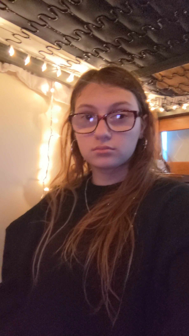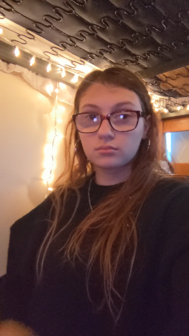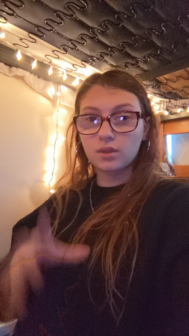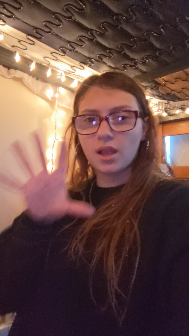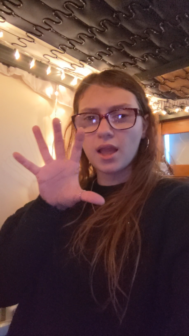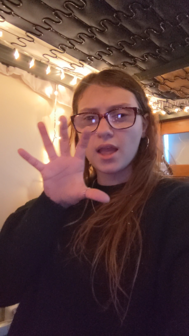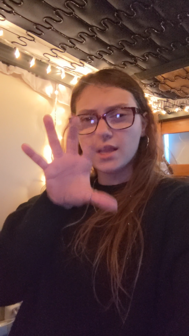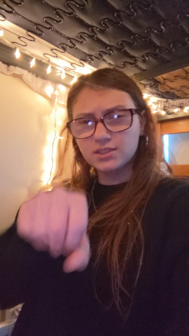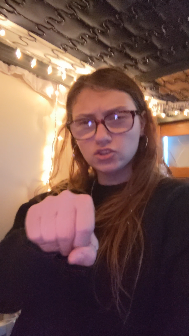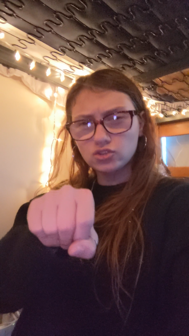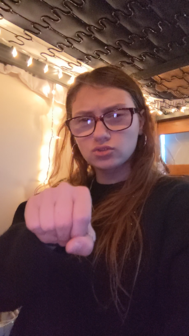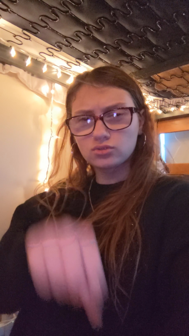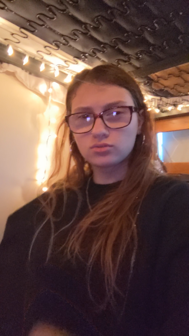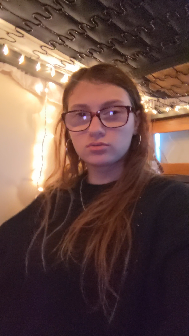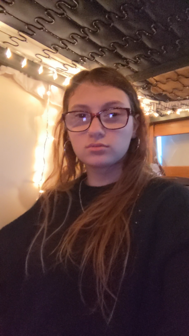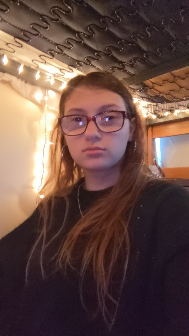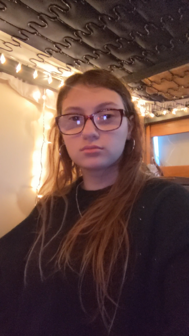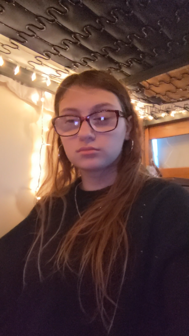catch